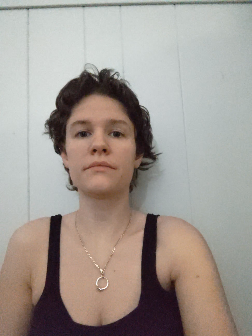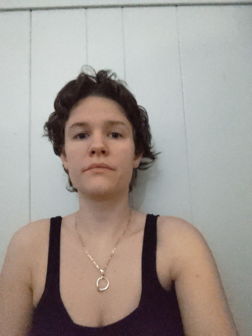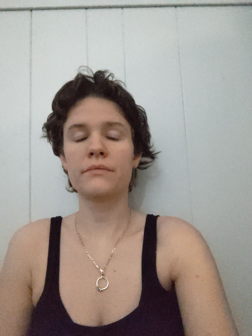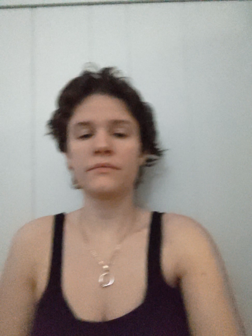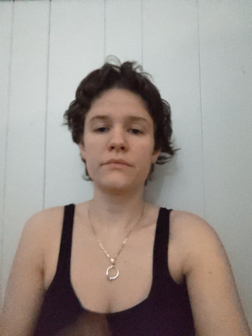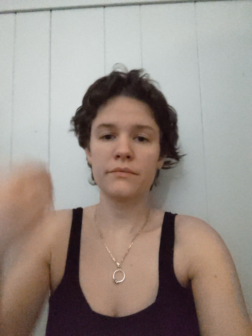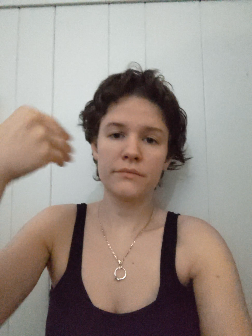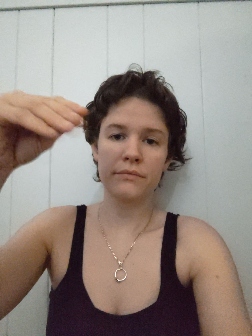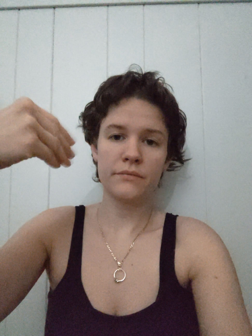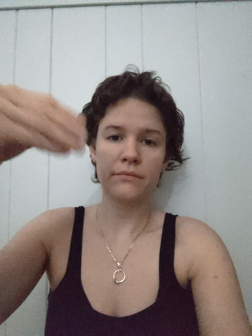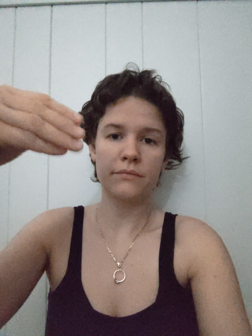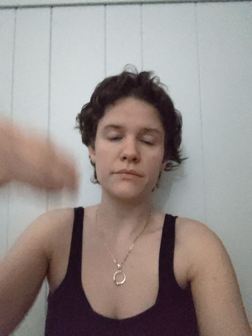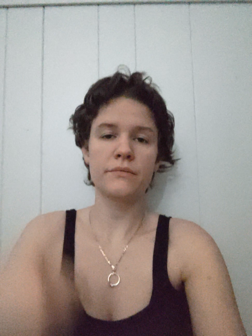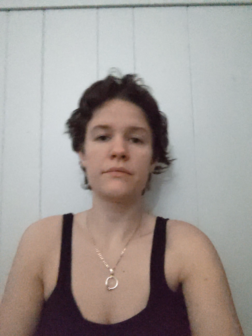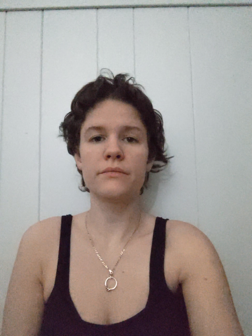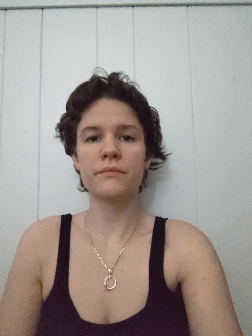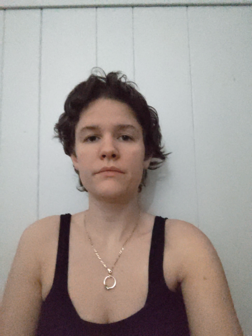store